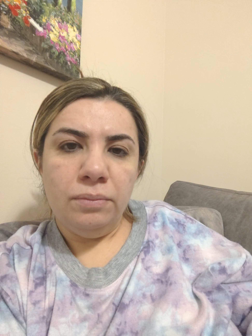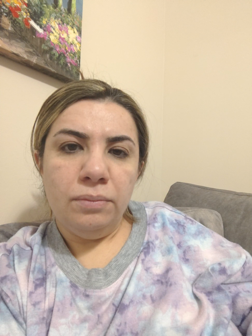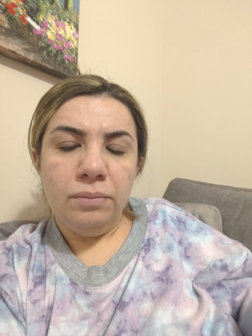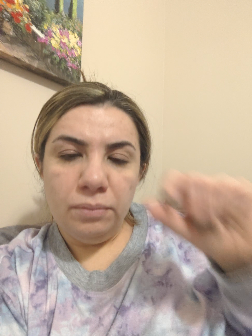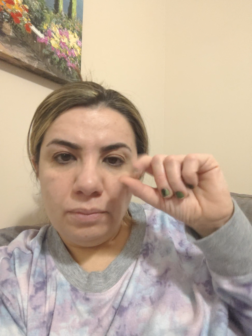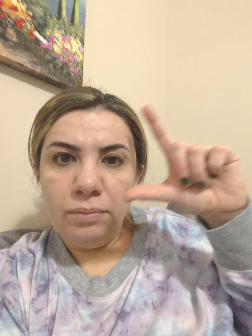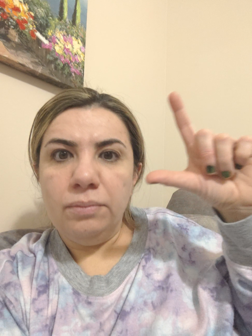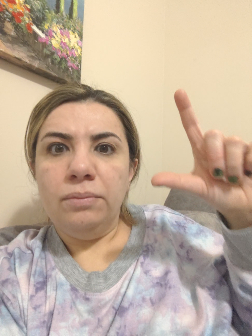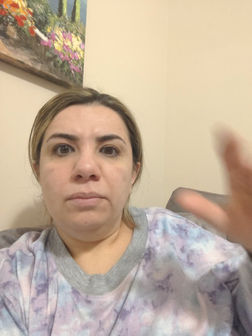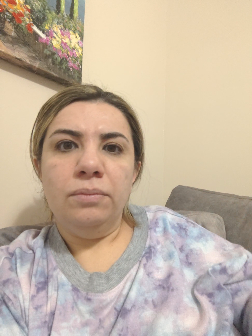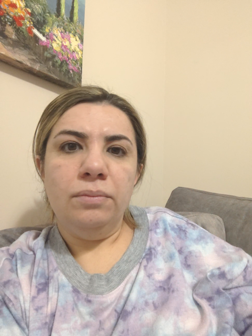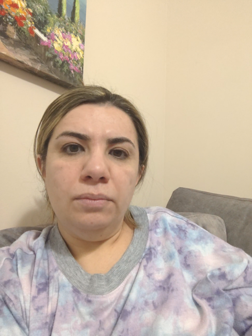awake